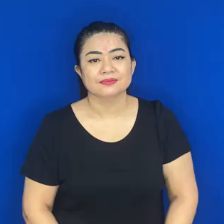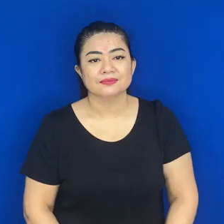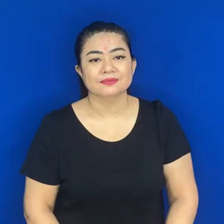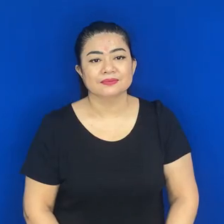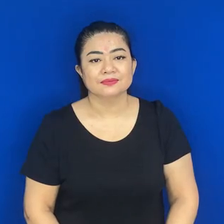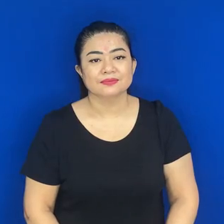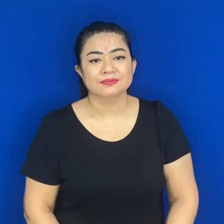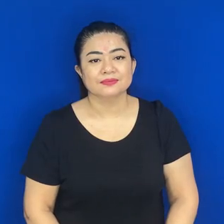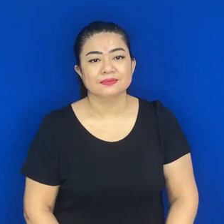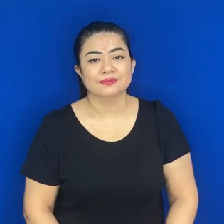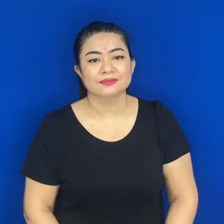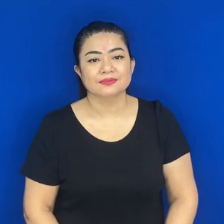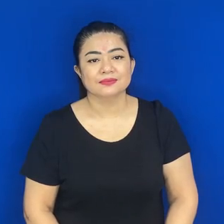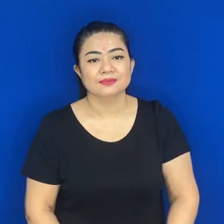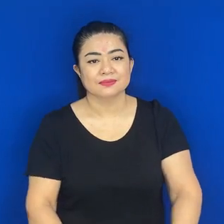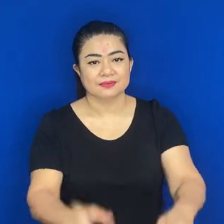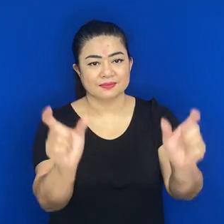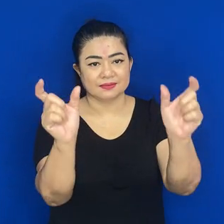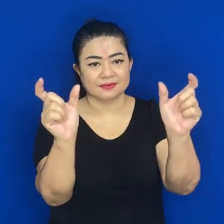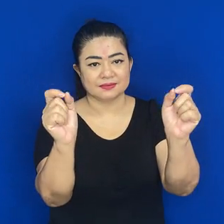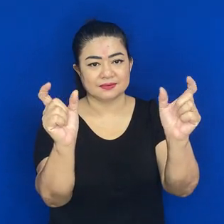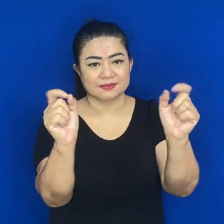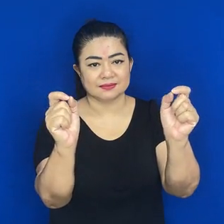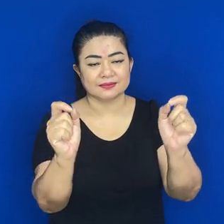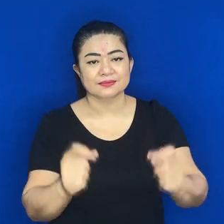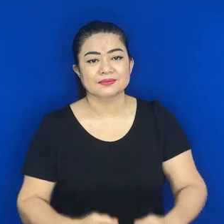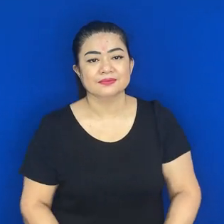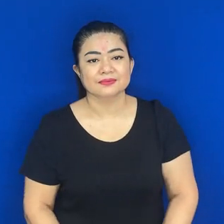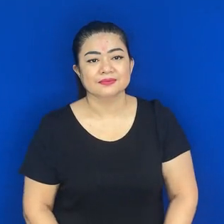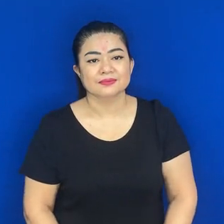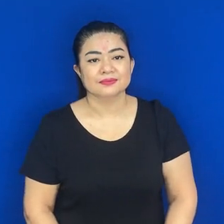crab